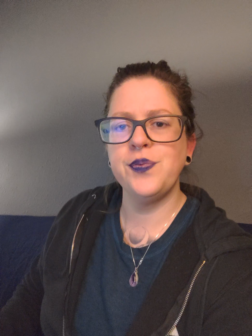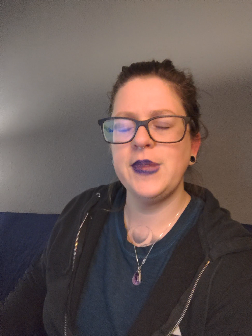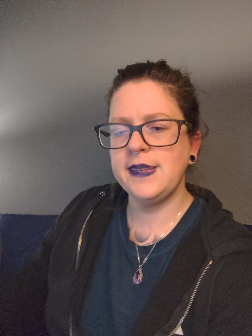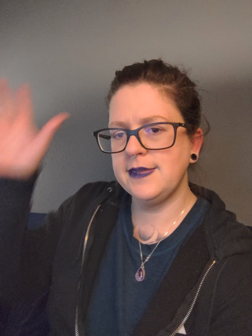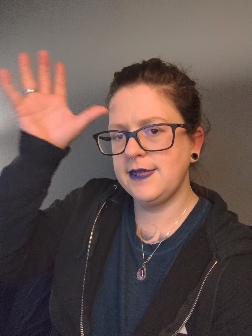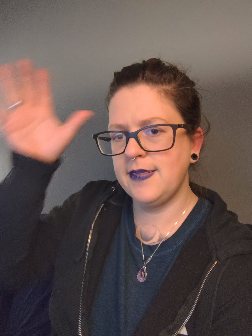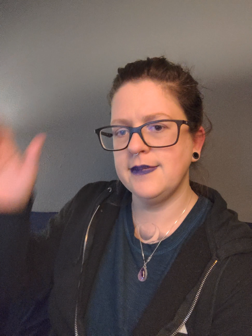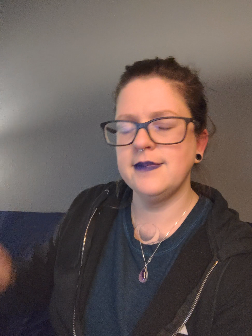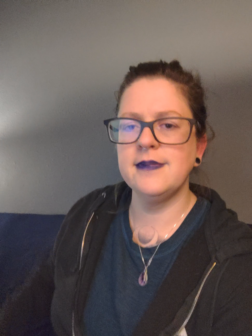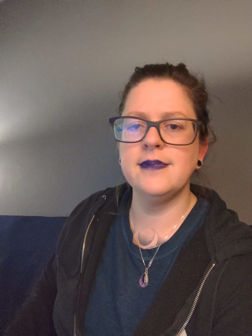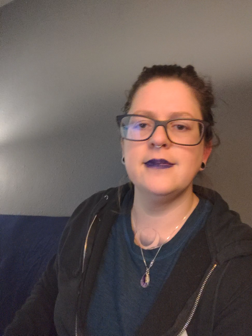dad